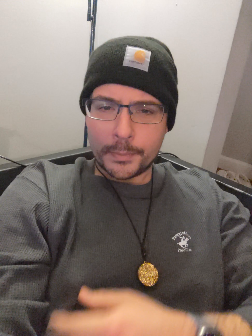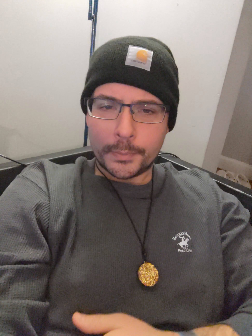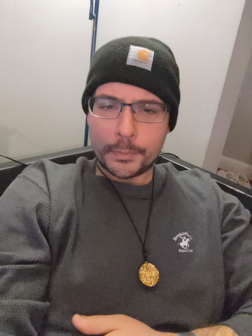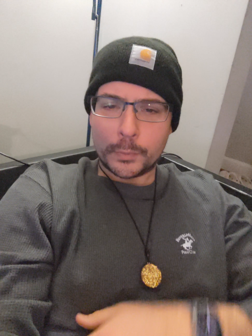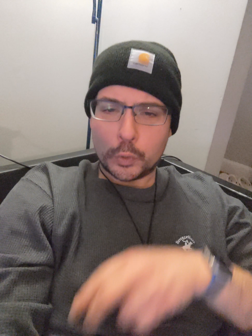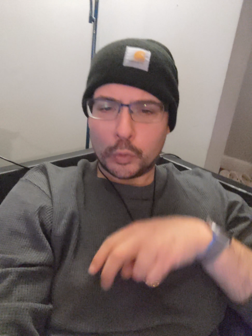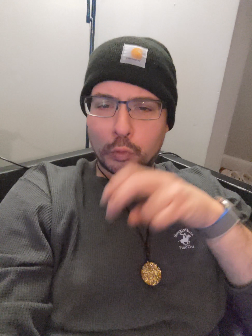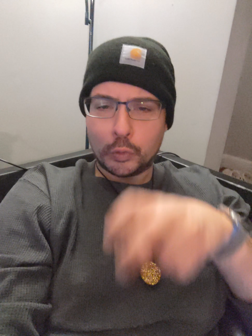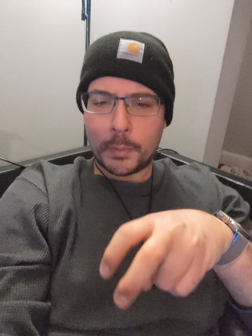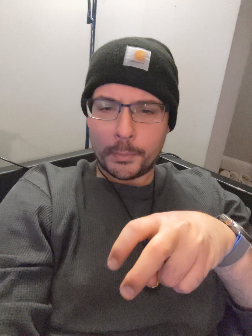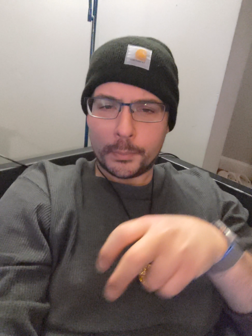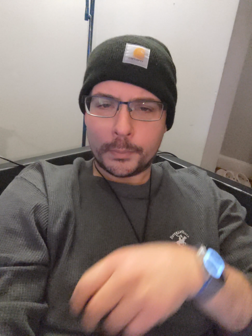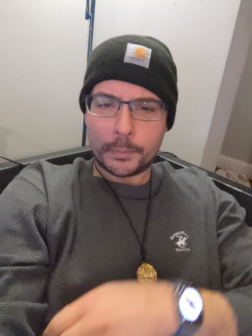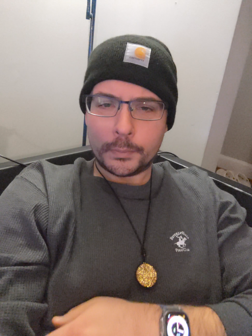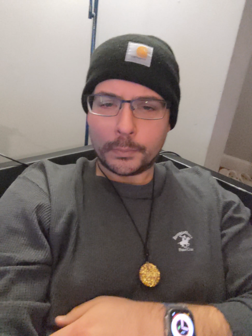jump